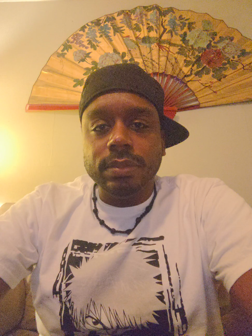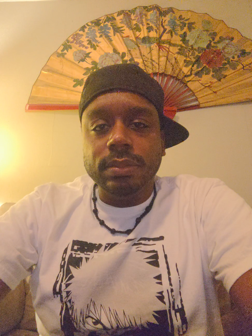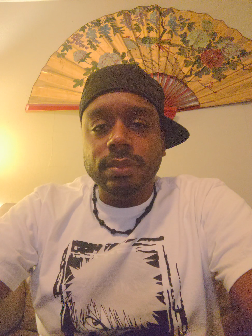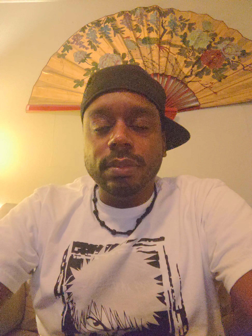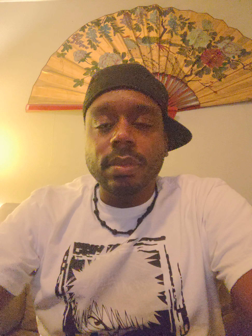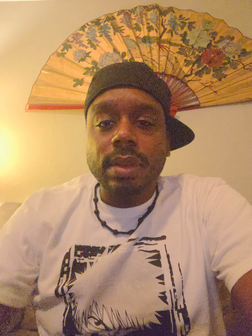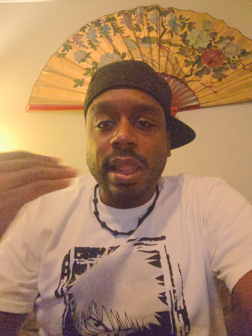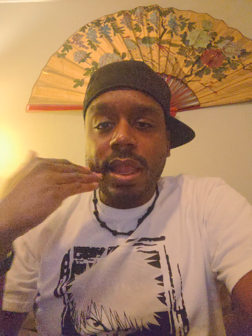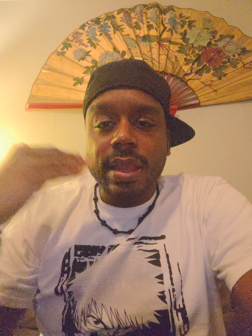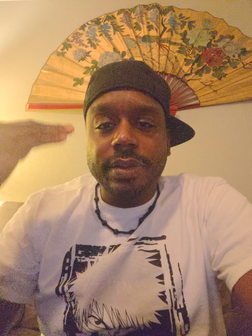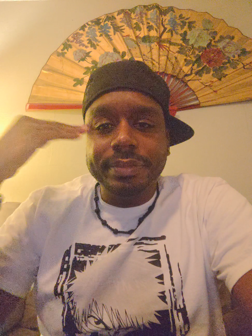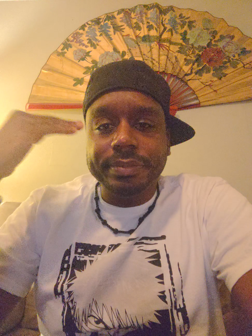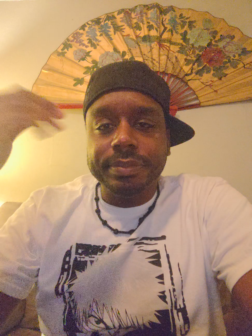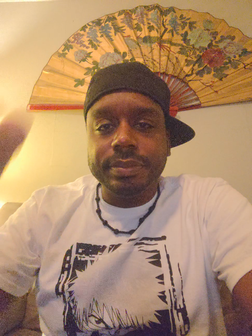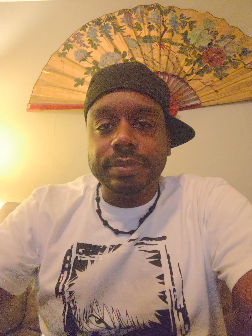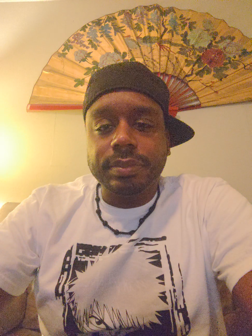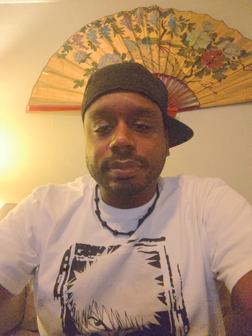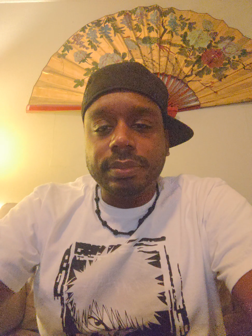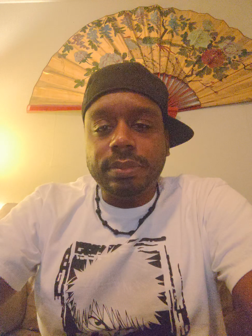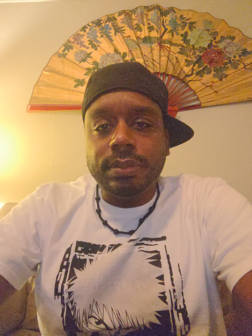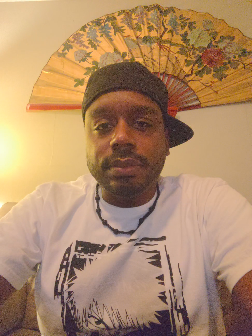head